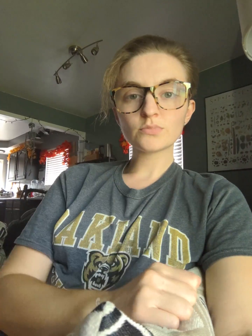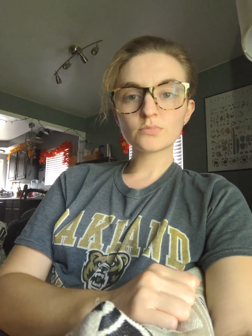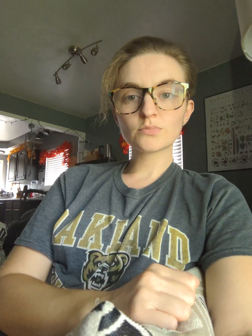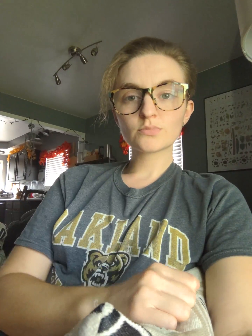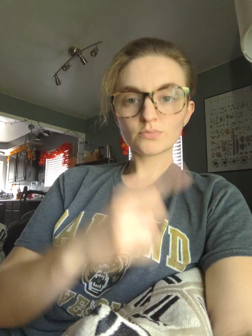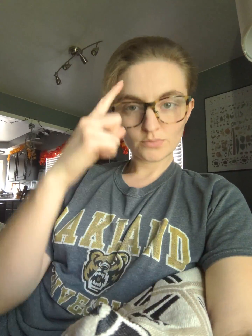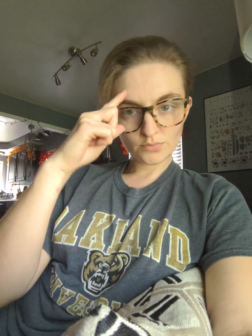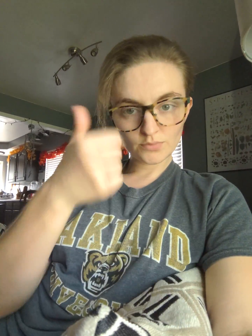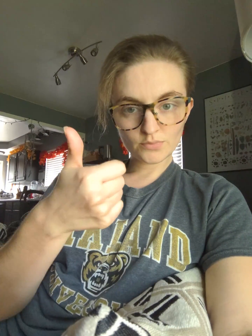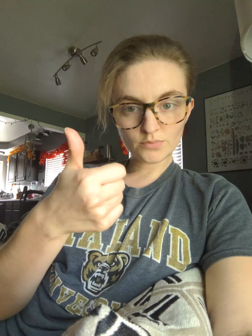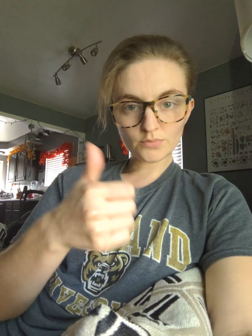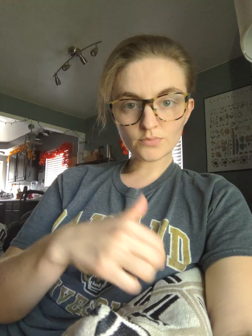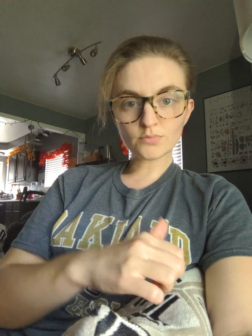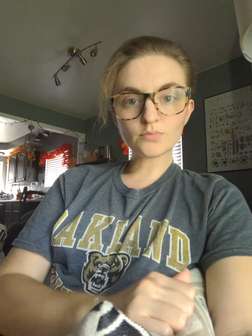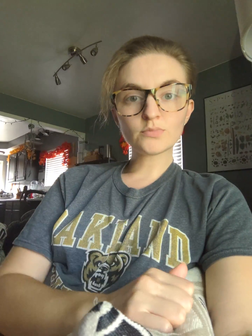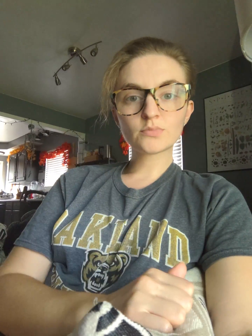dime